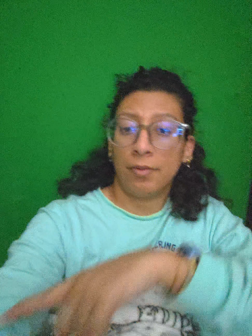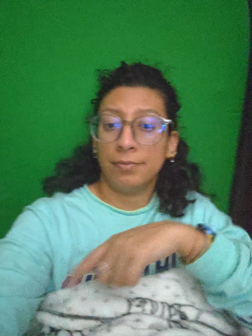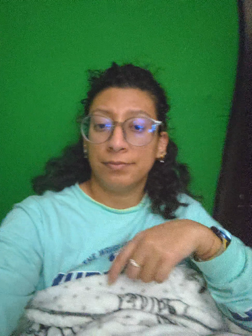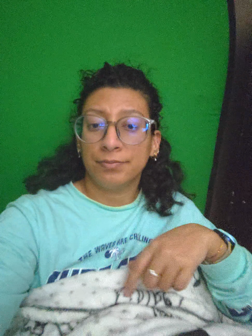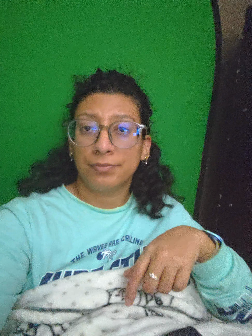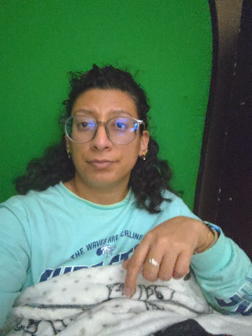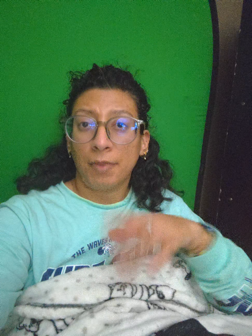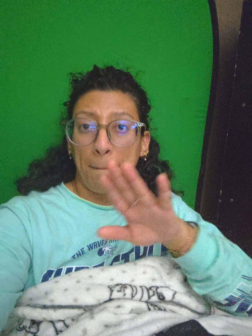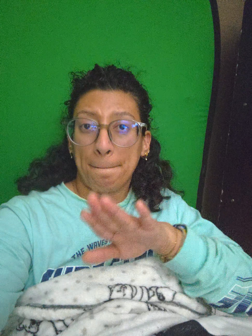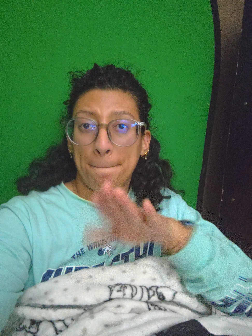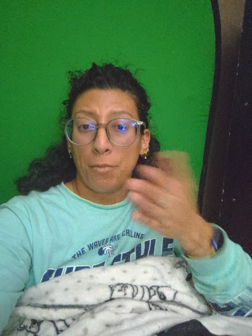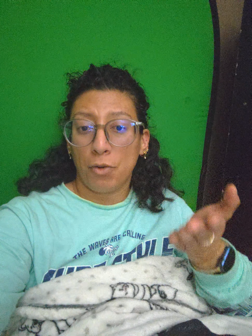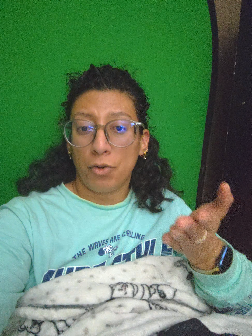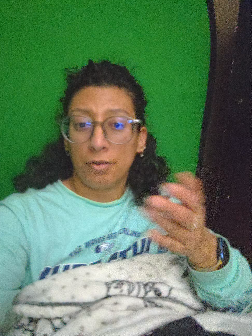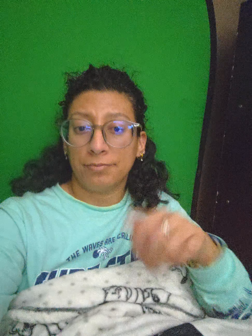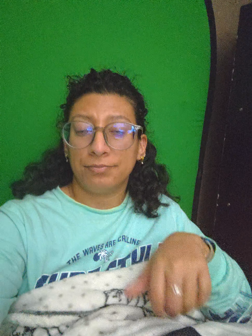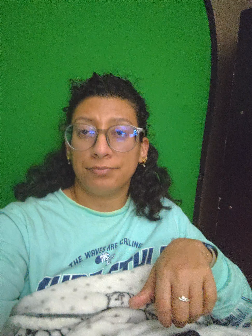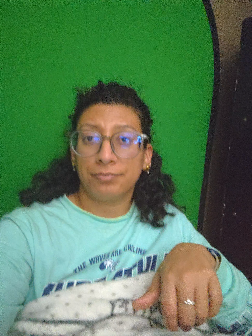book